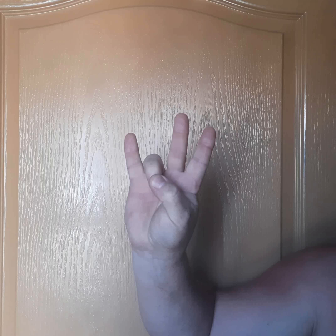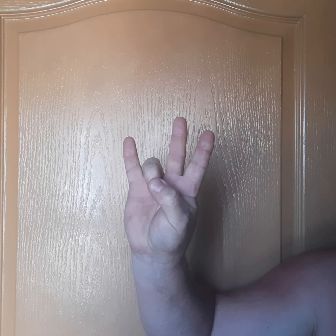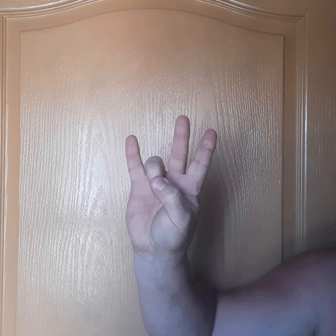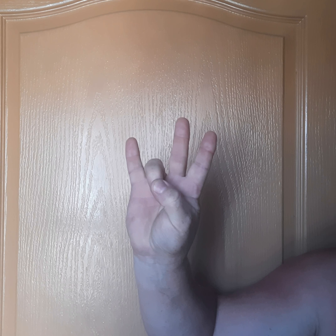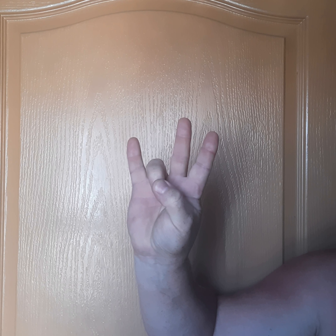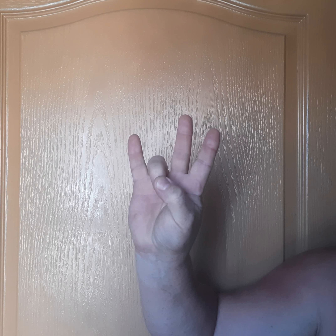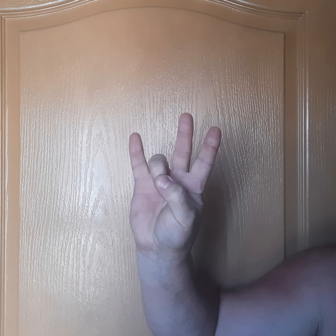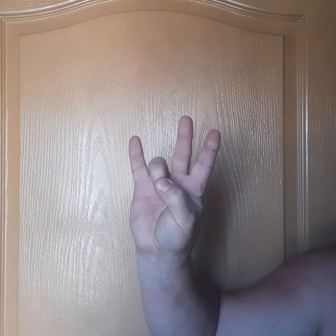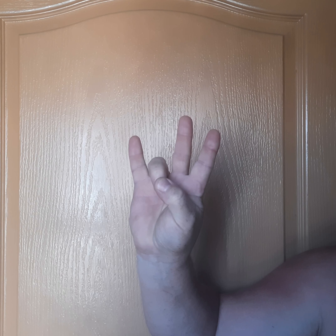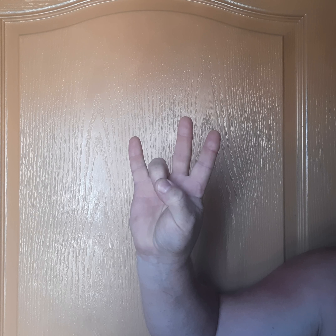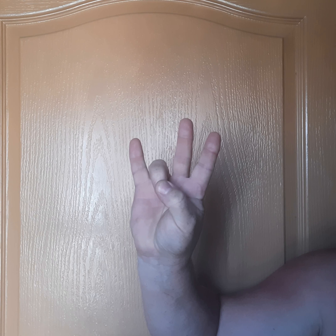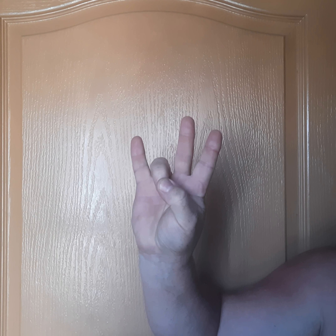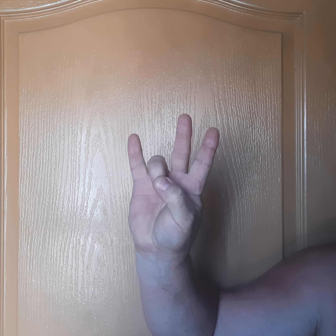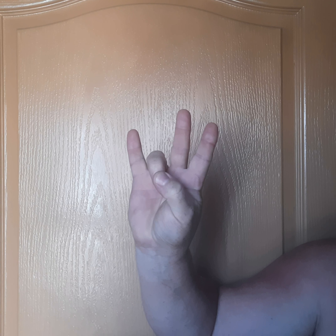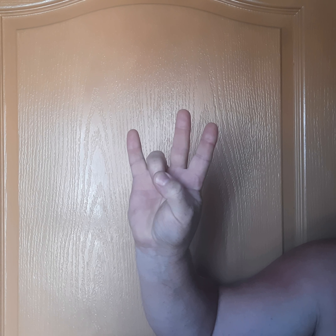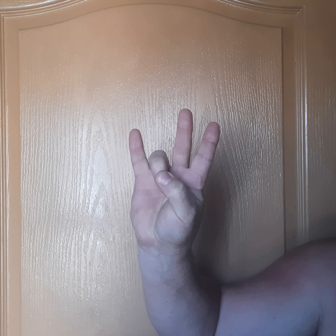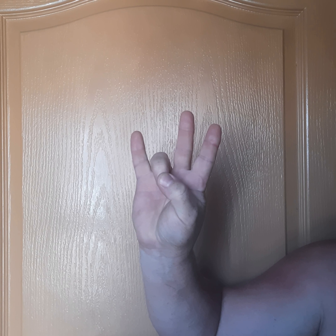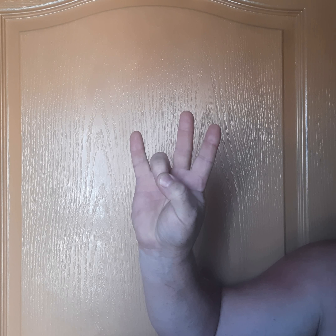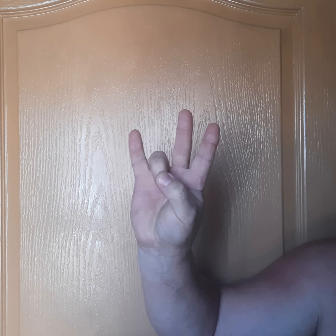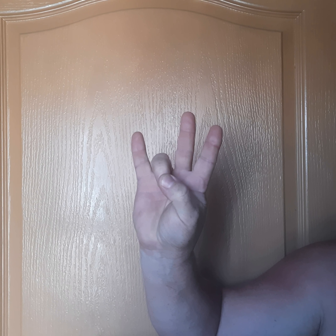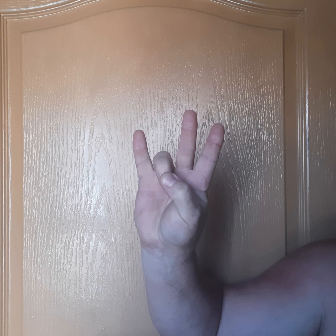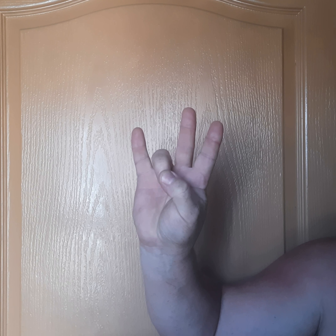Н